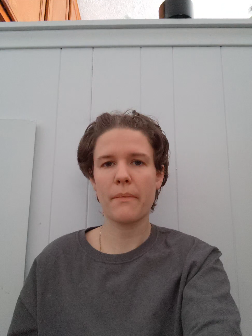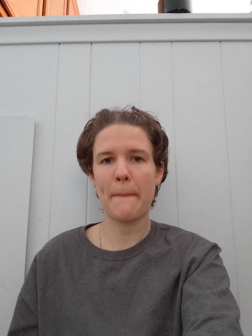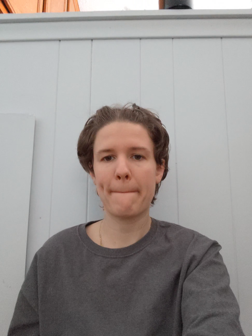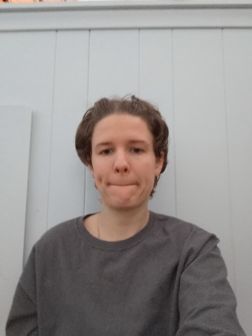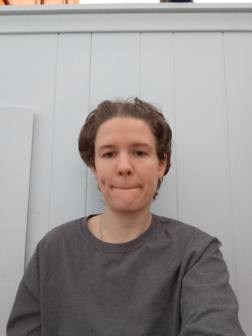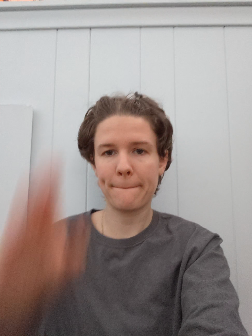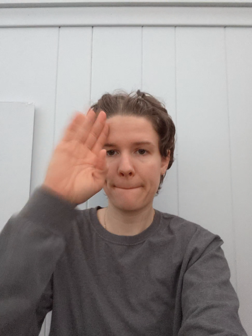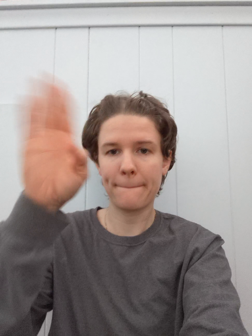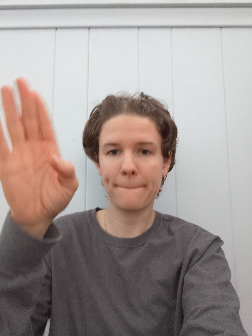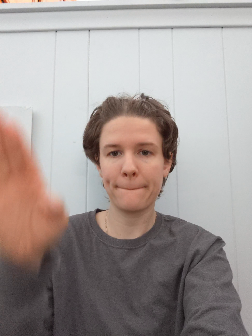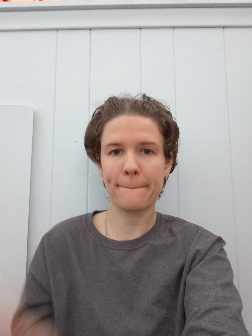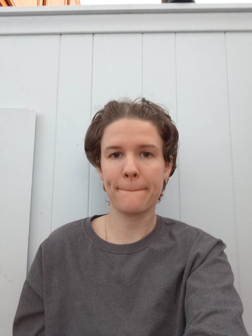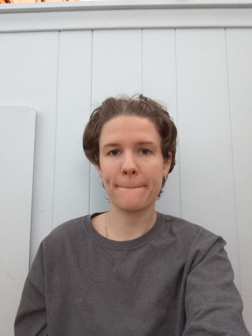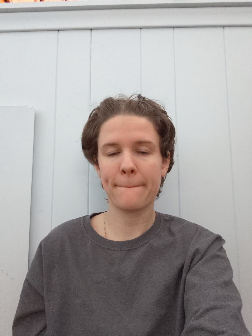hello